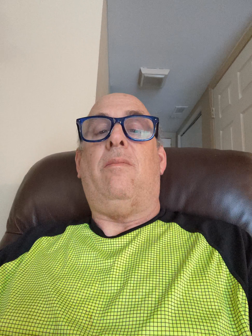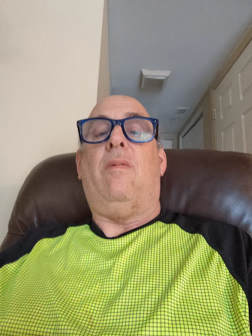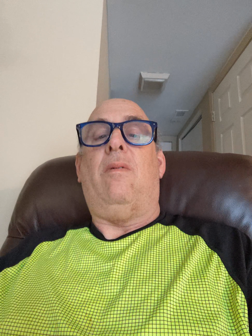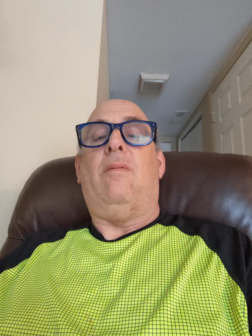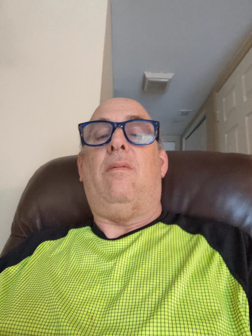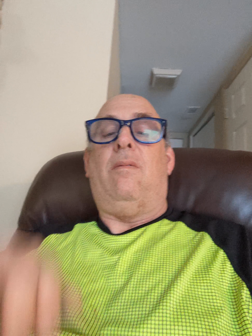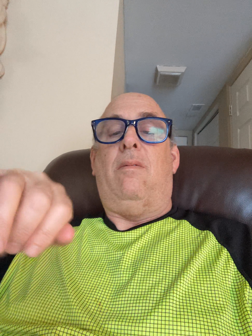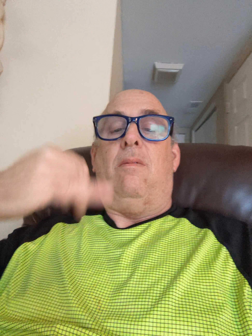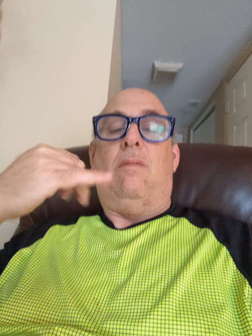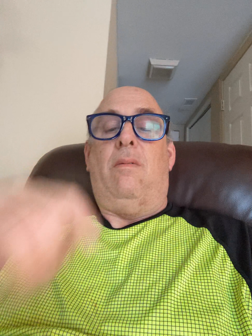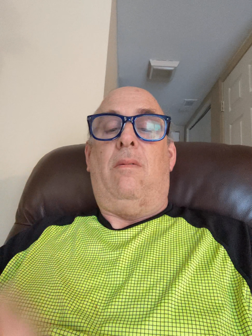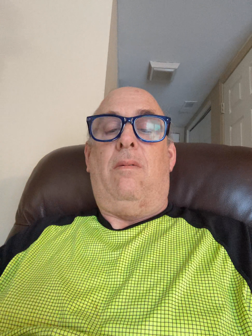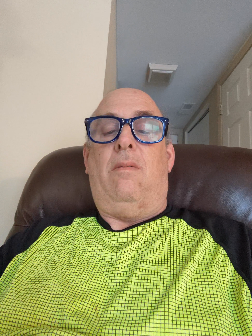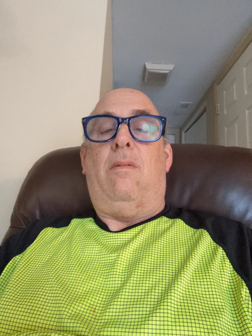jeans